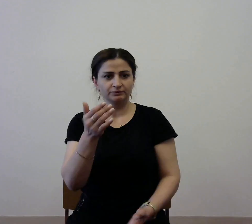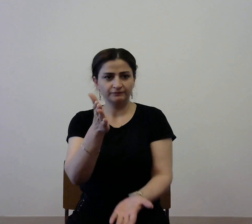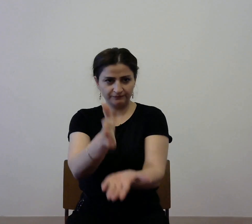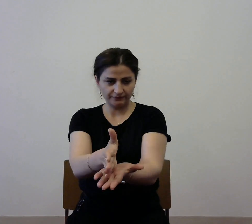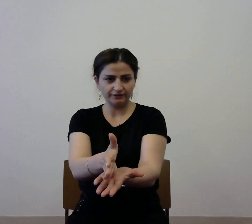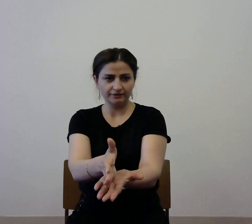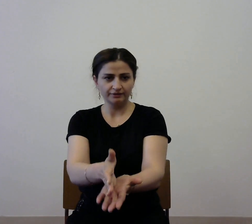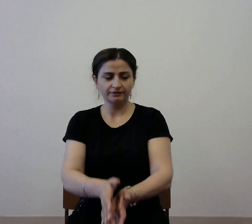var